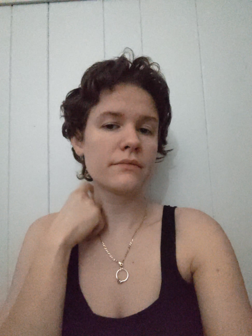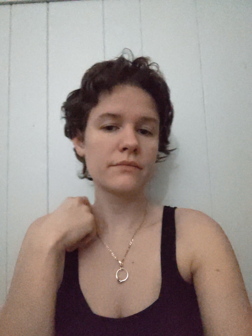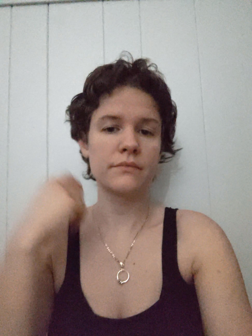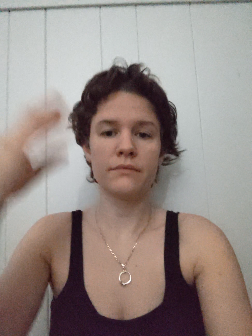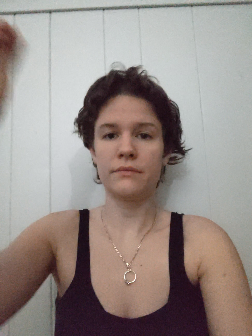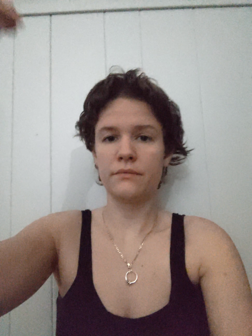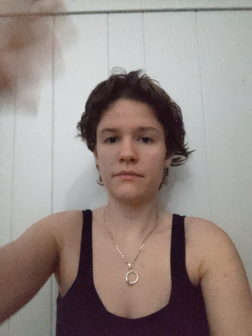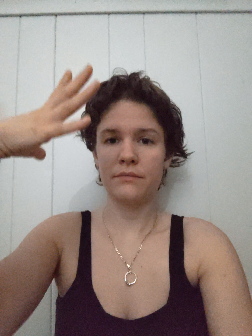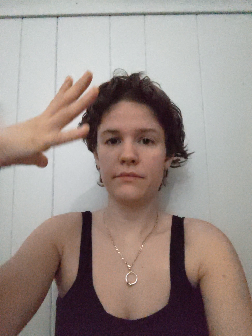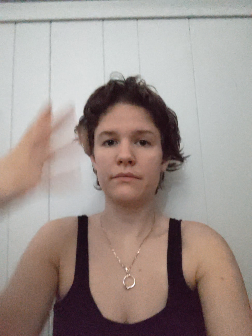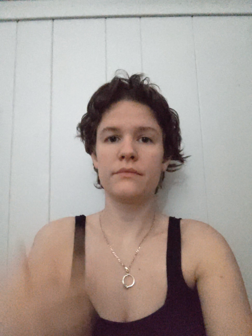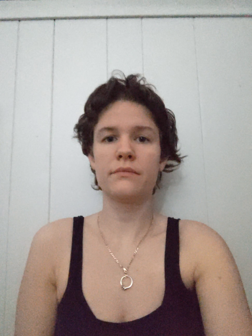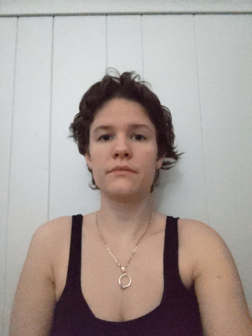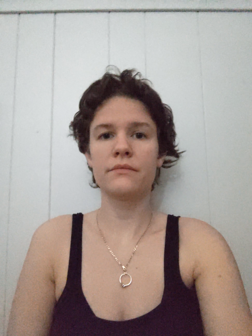sun